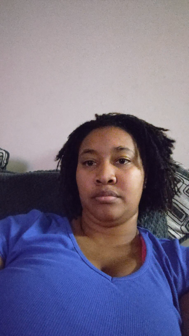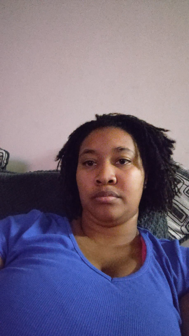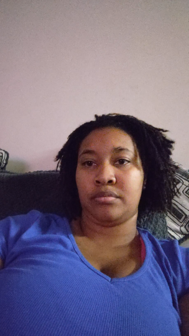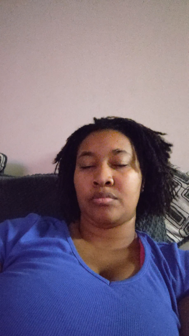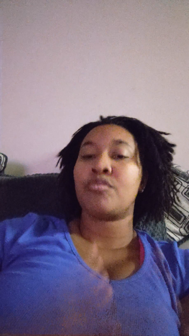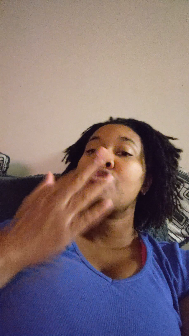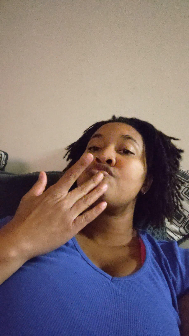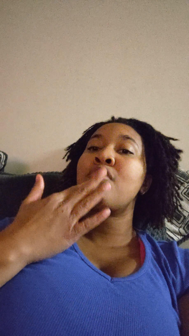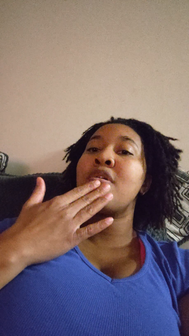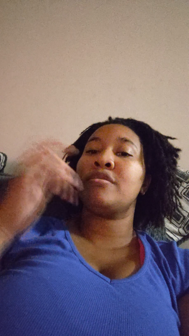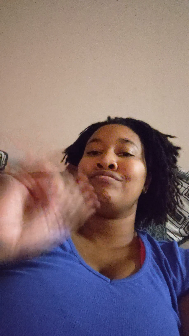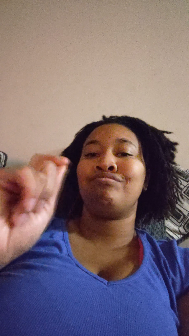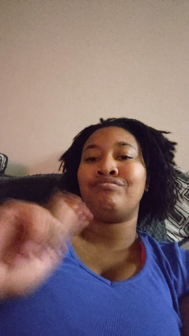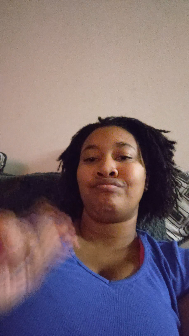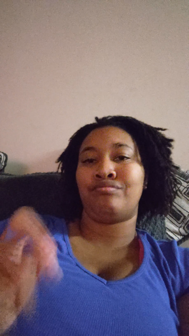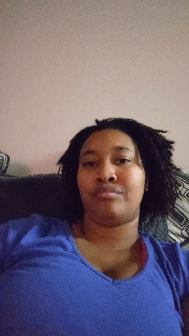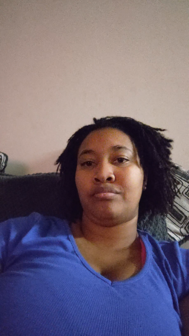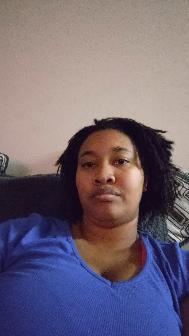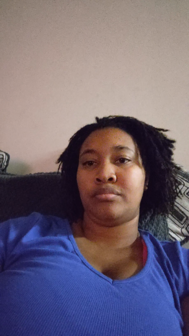crayon